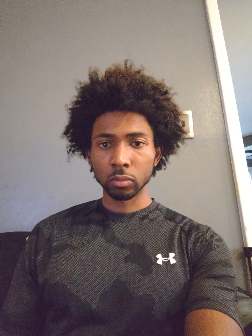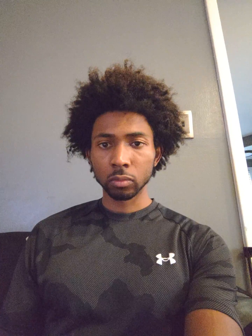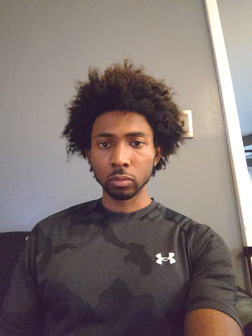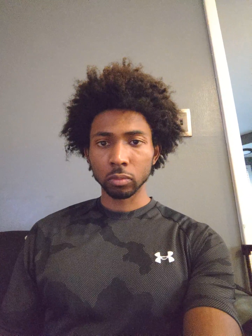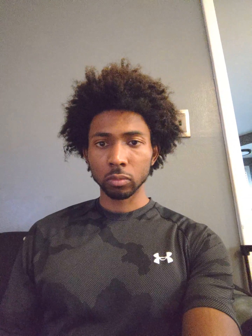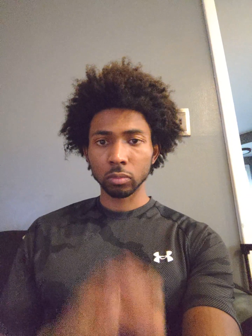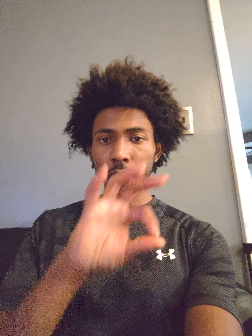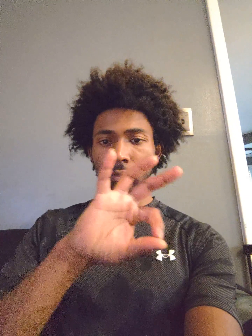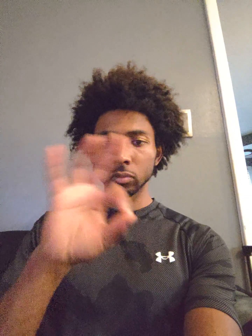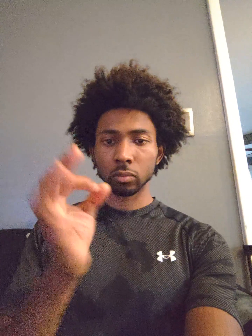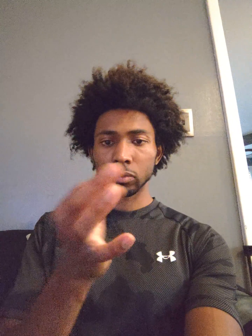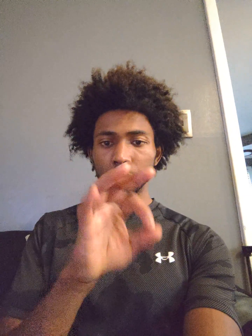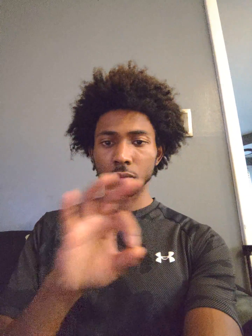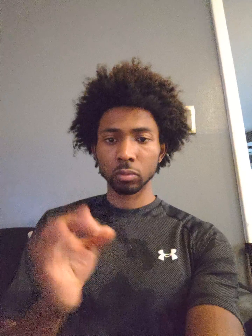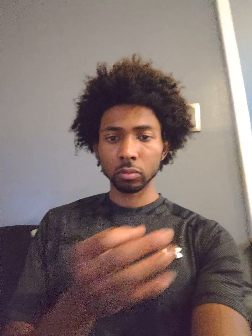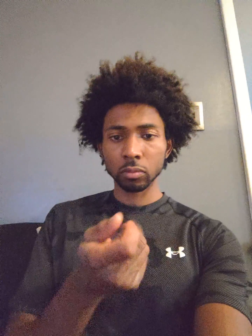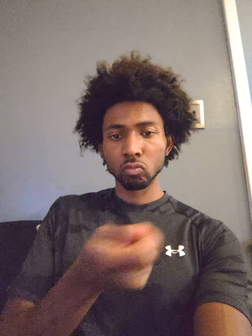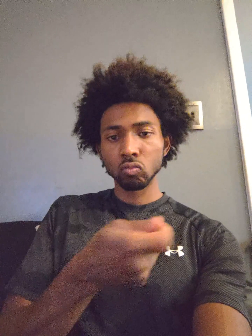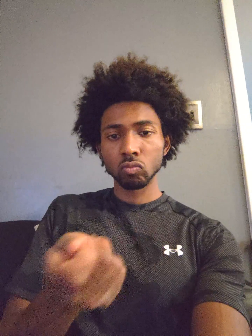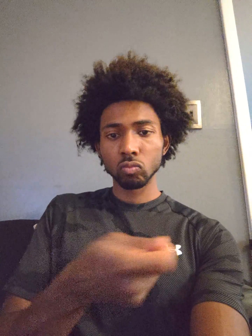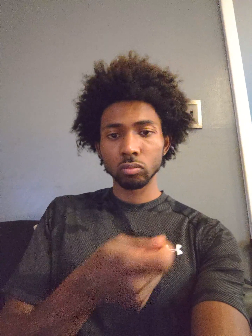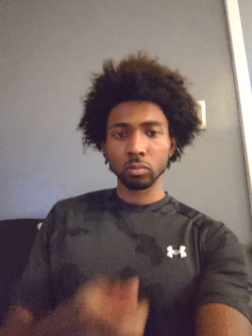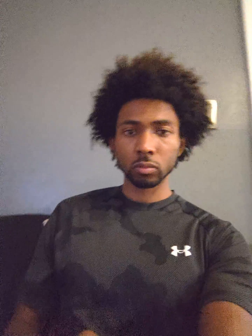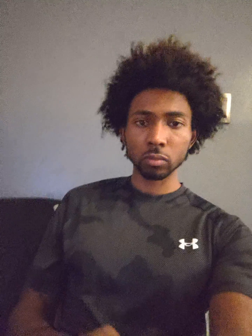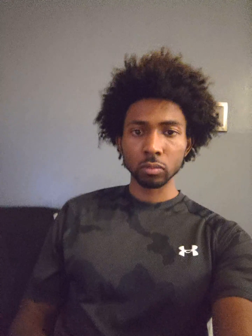hose